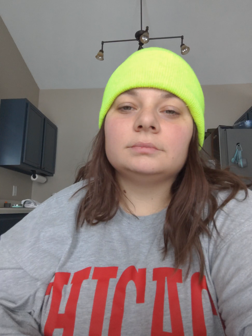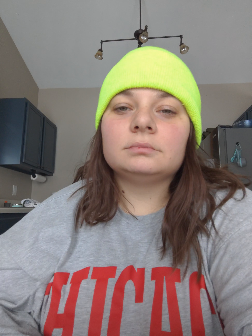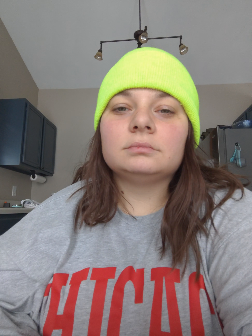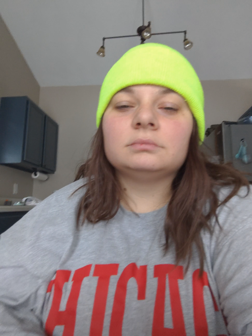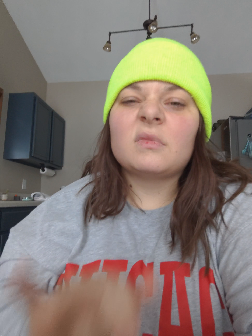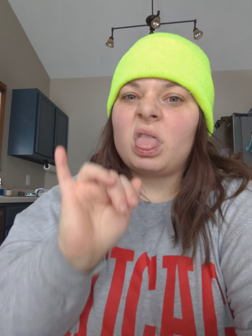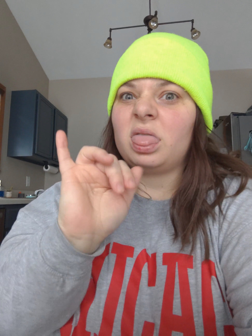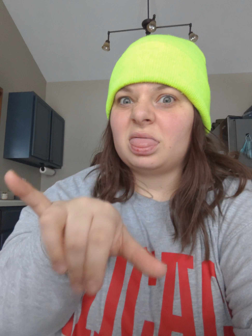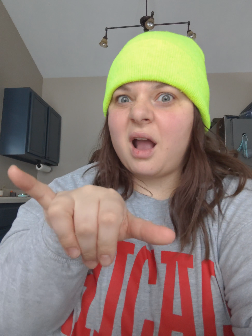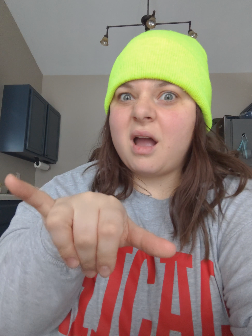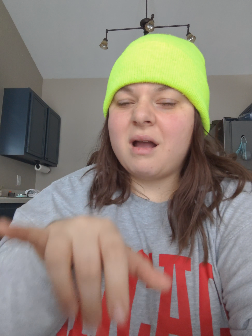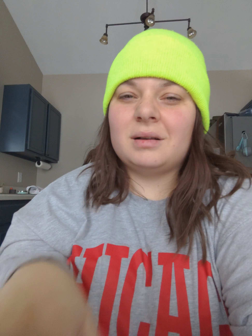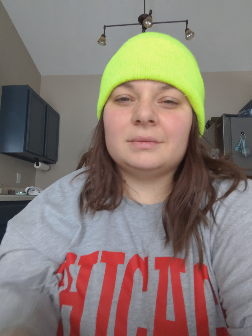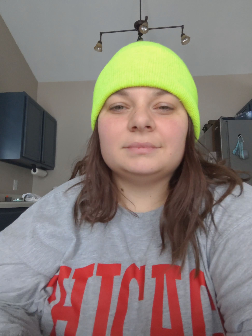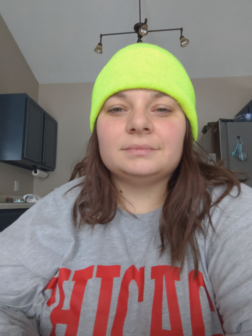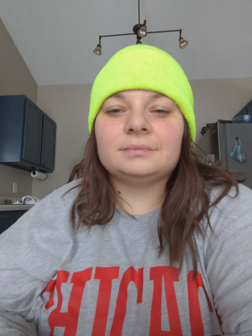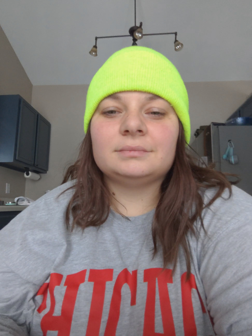that